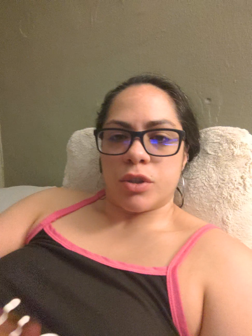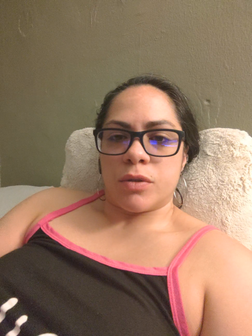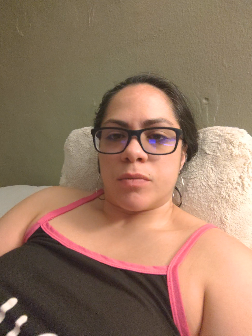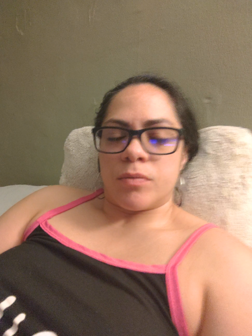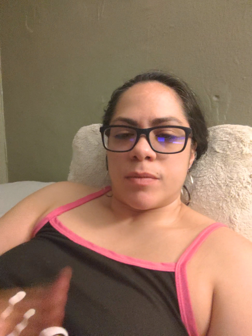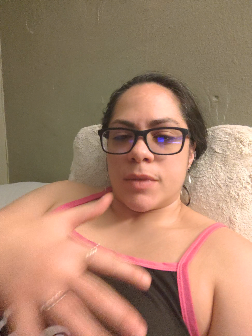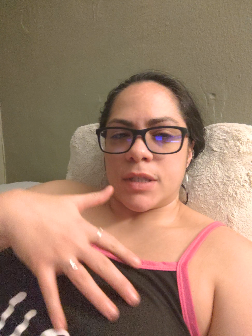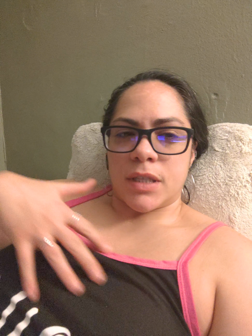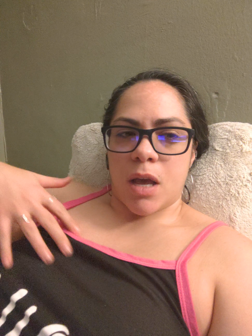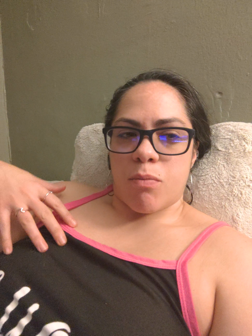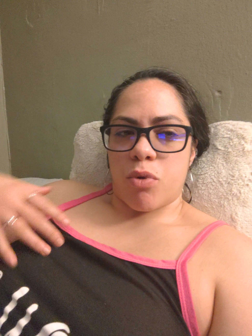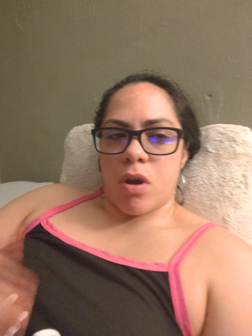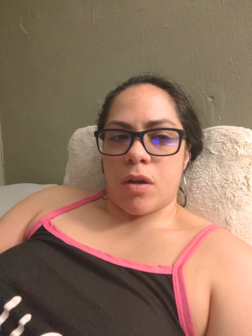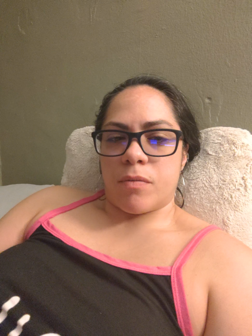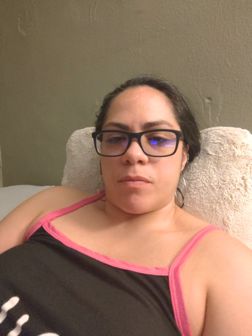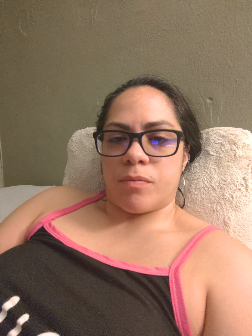zebra